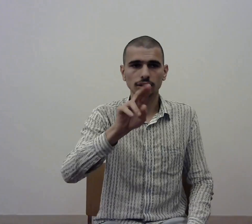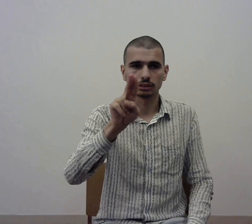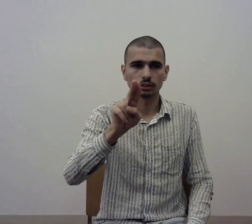D